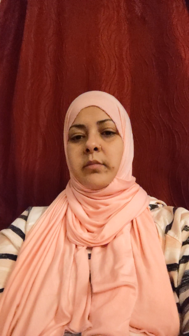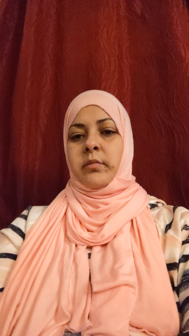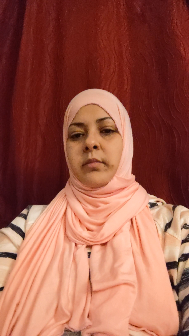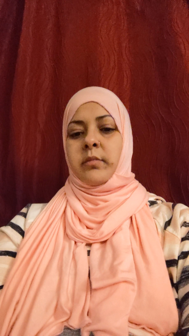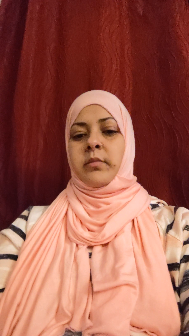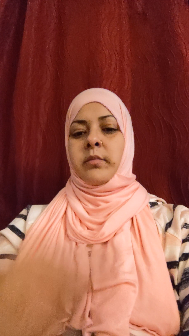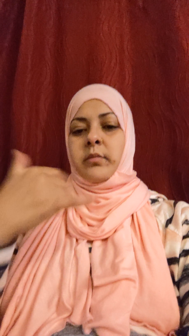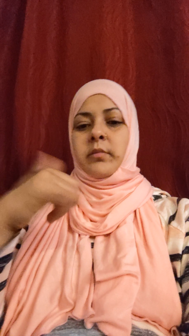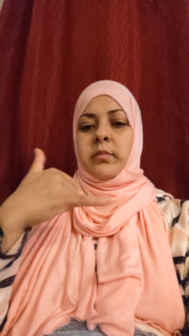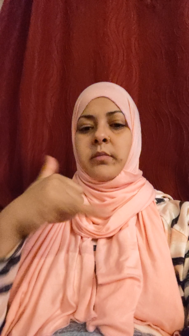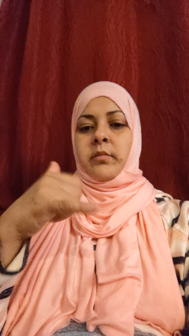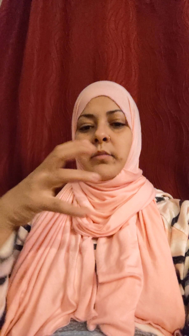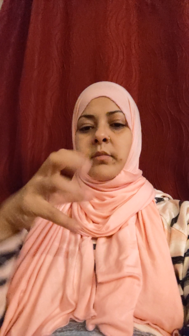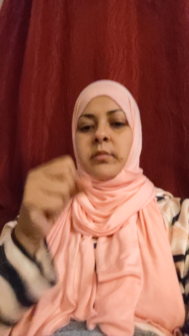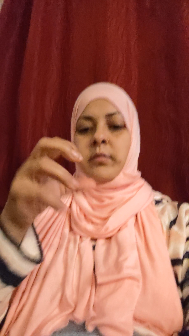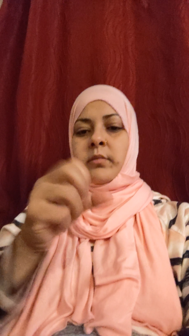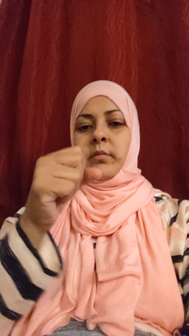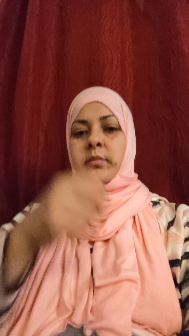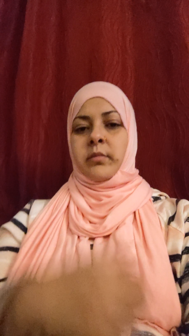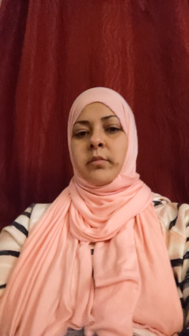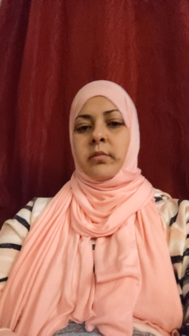play dough